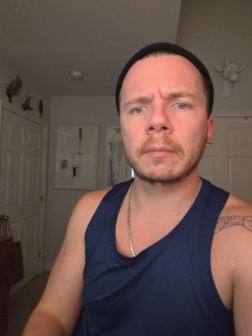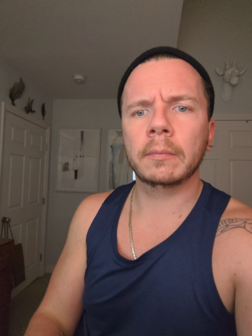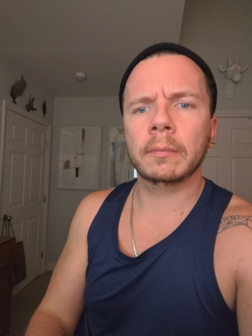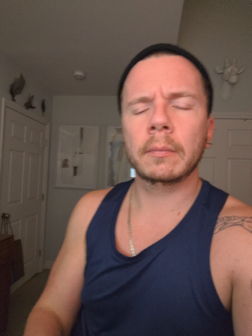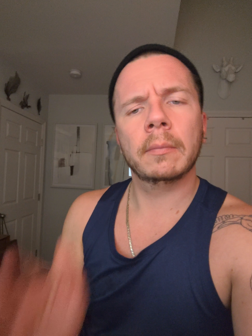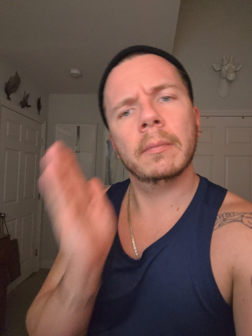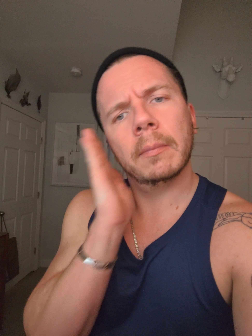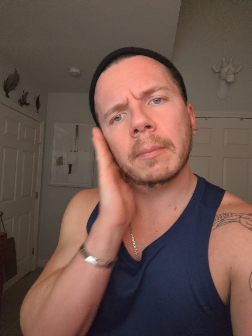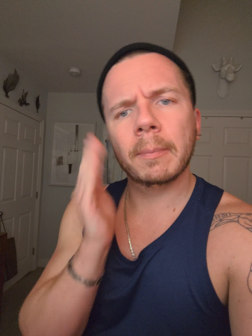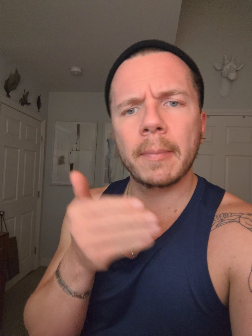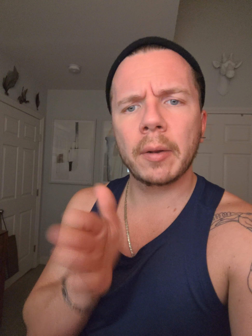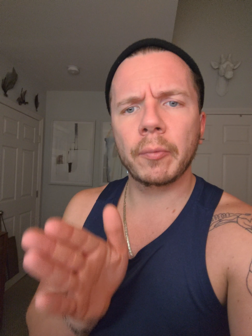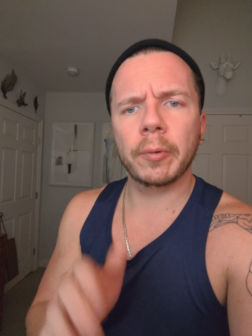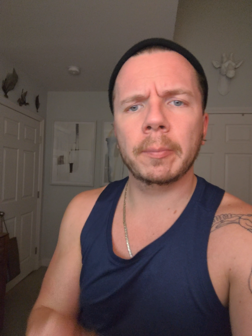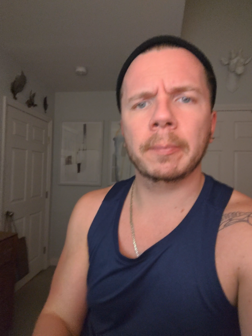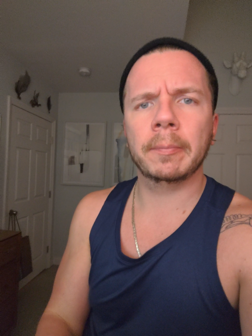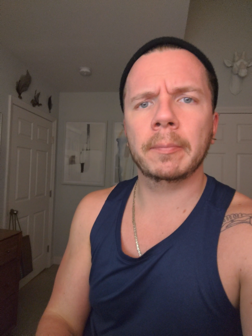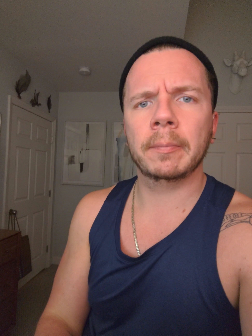bedroom